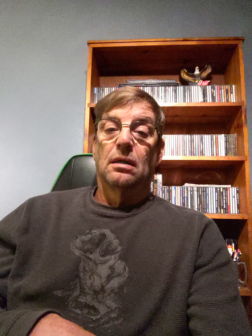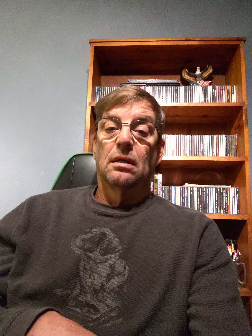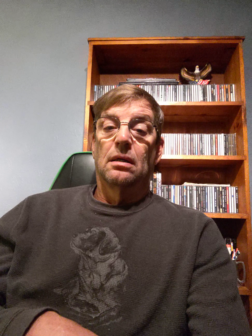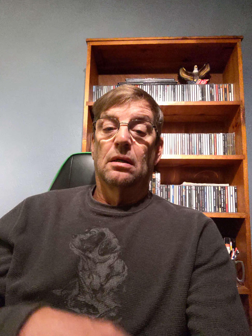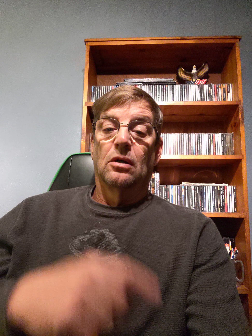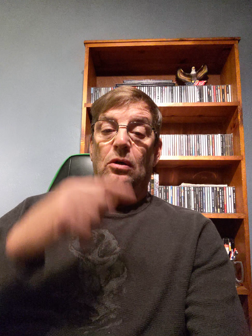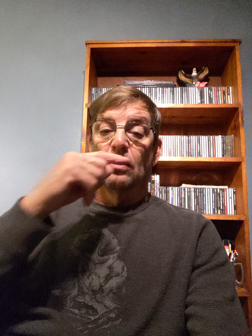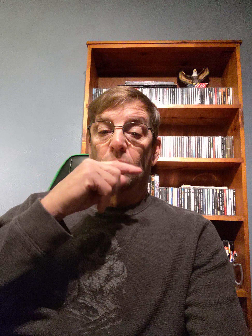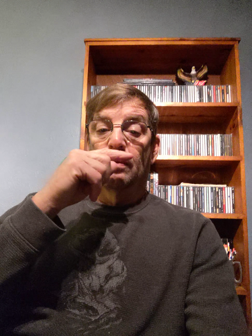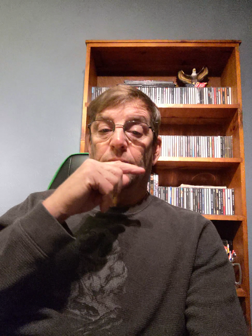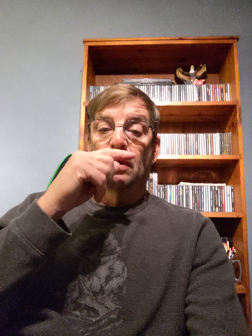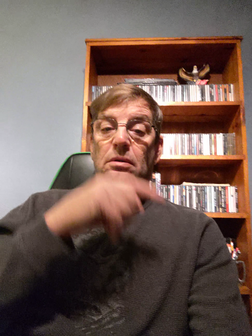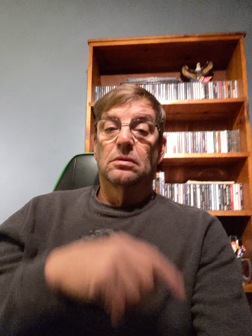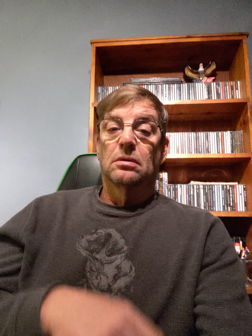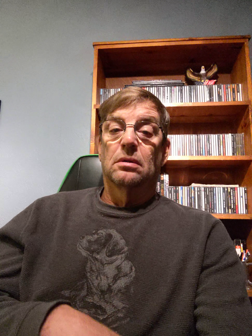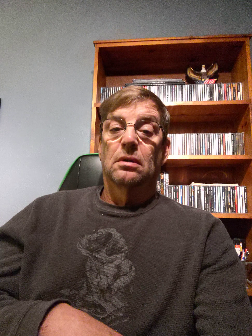toothbrush